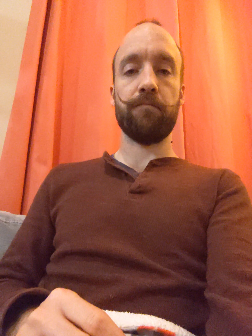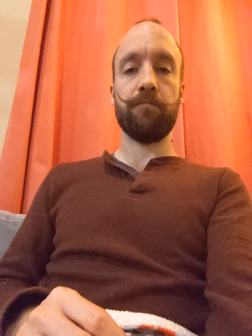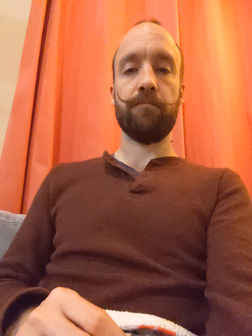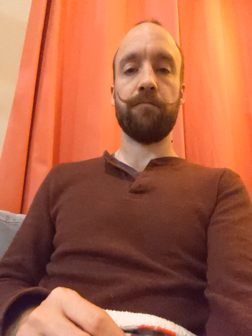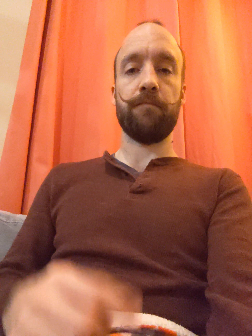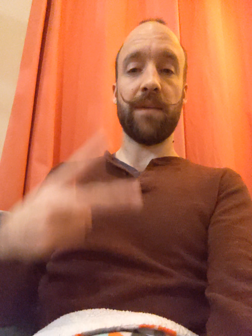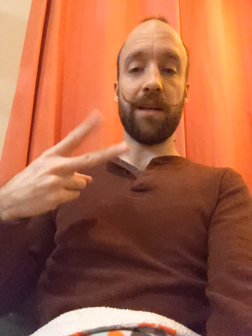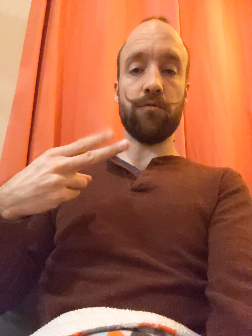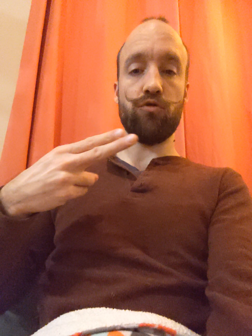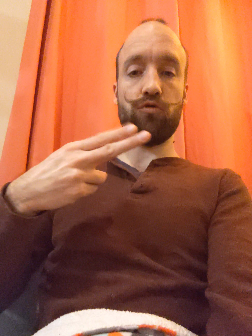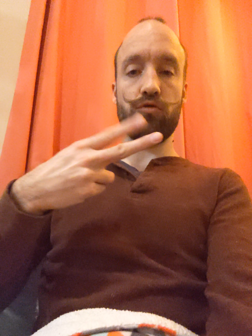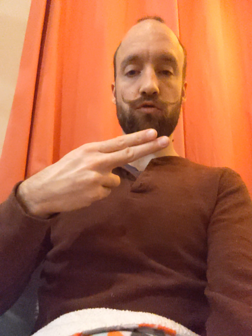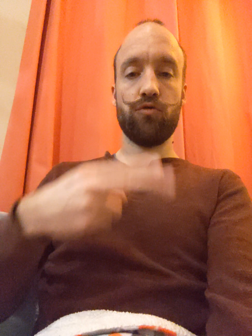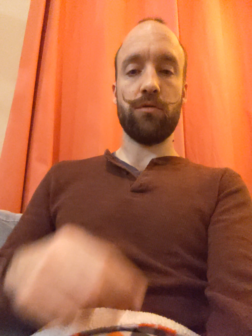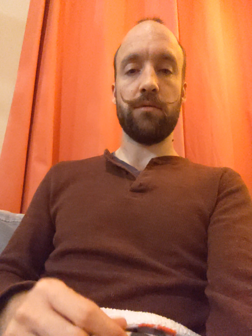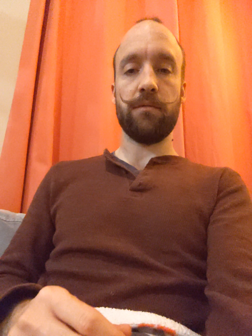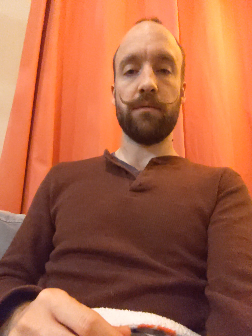scissors